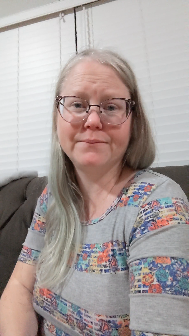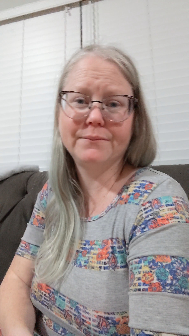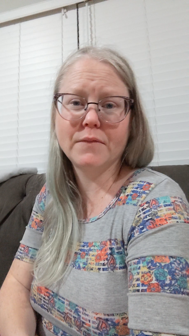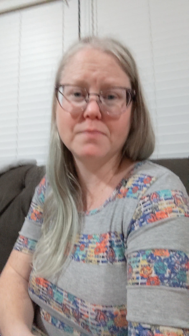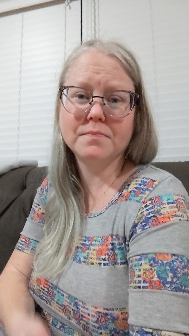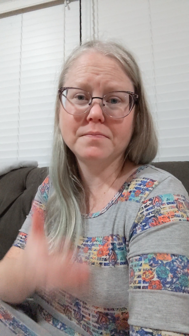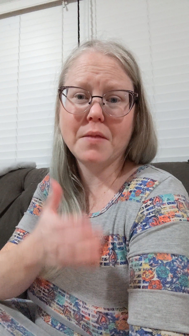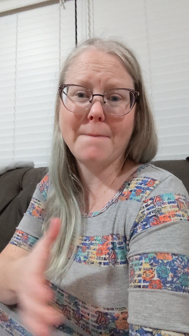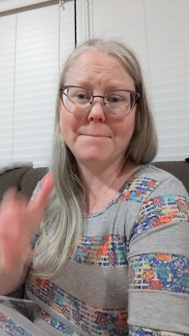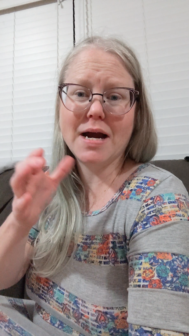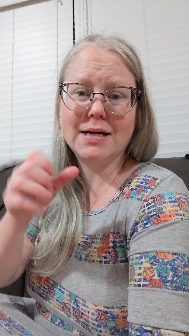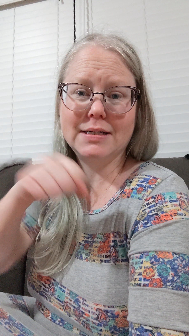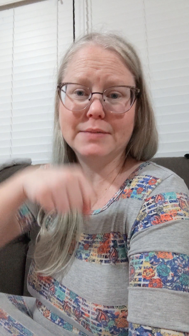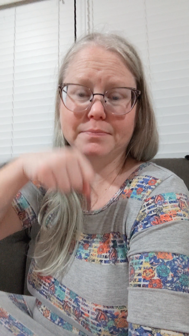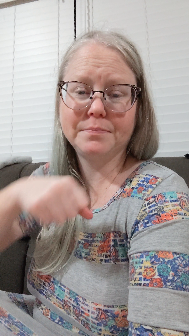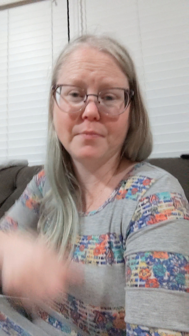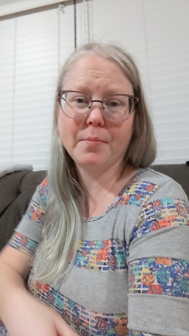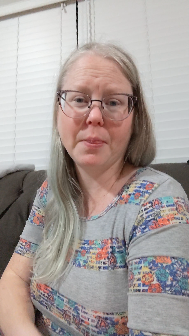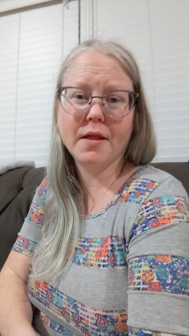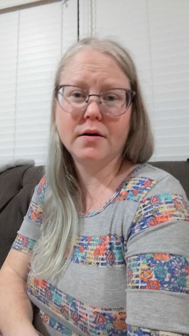bucket